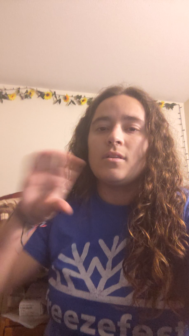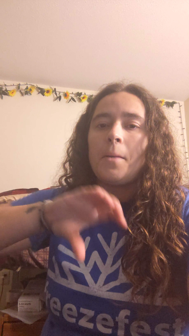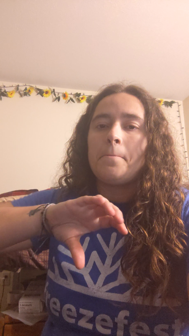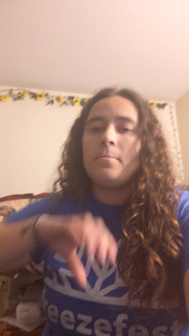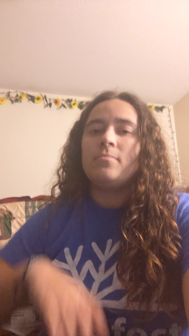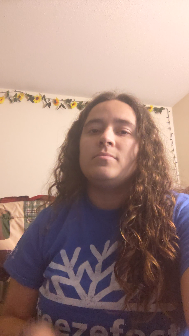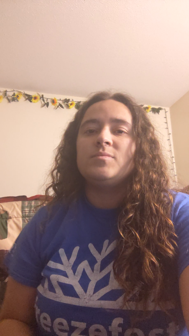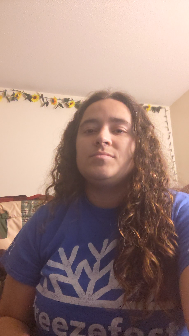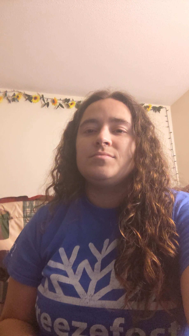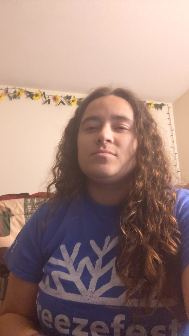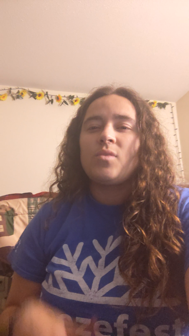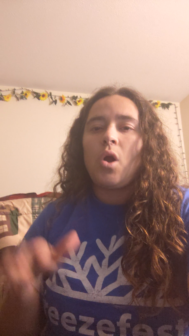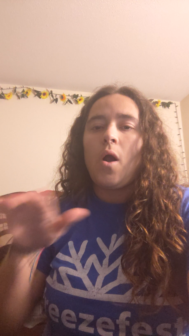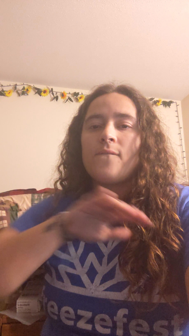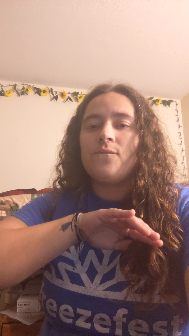cover